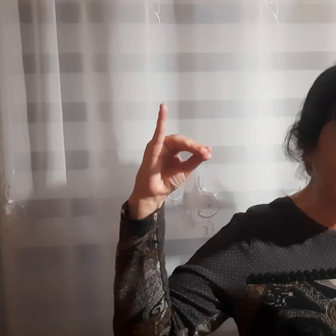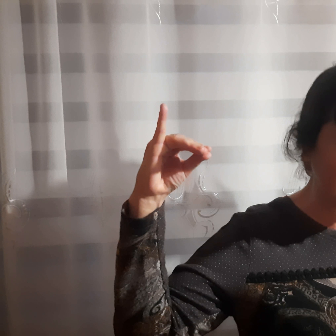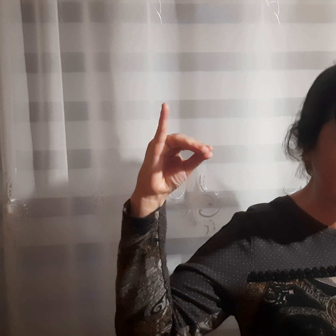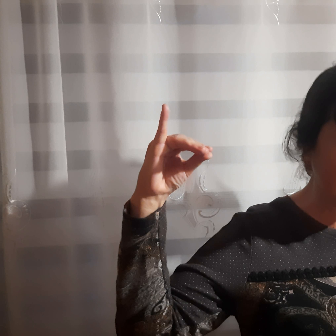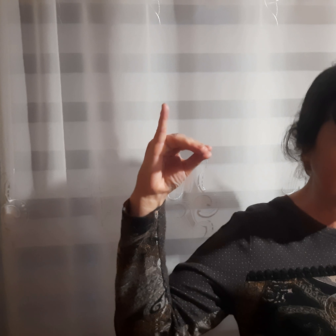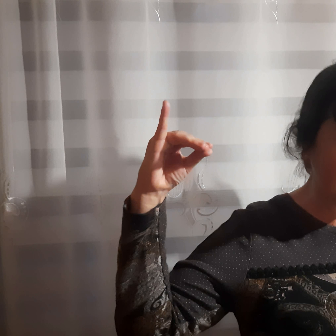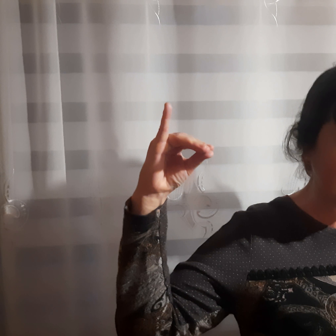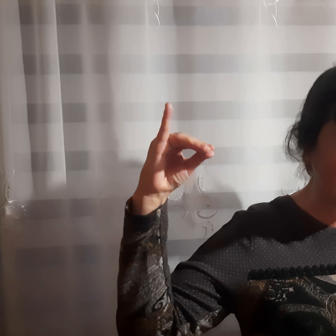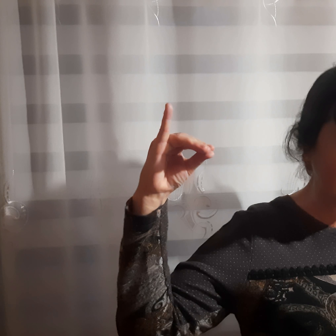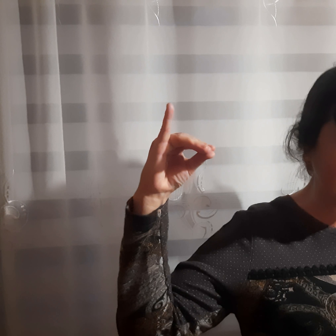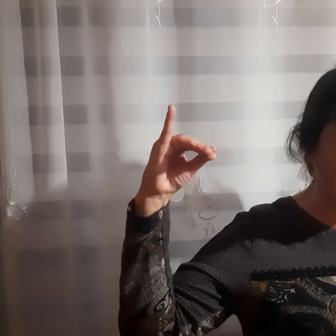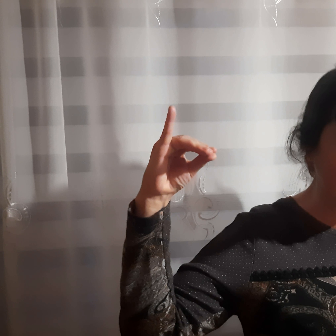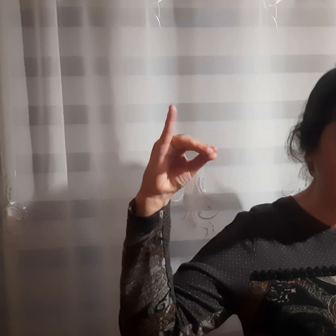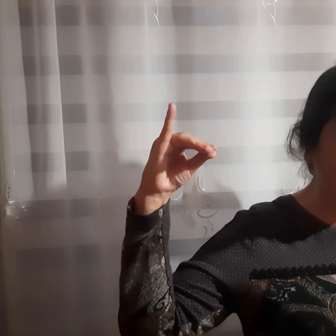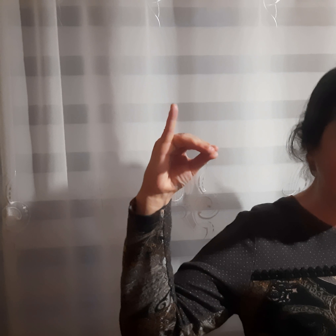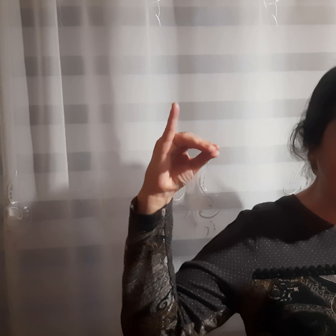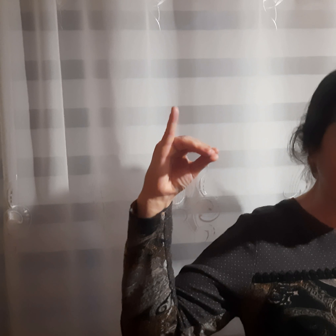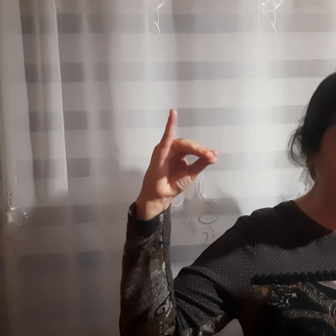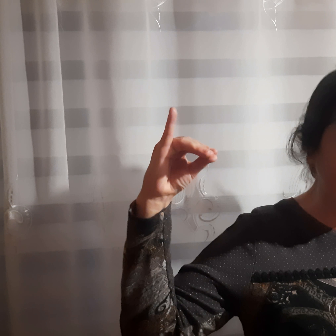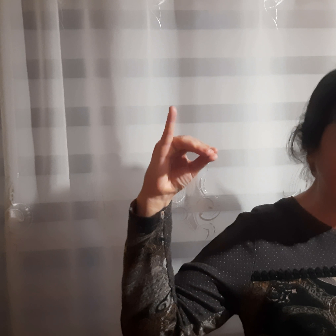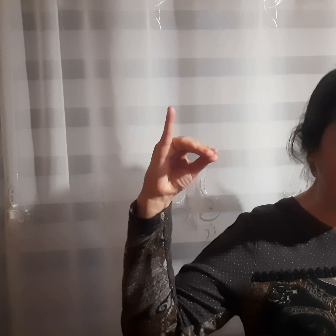Ю